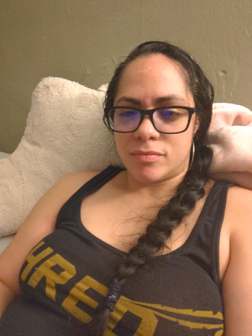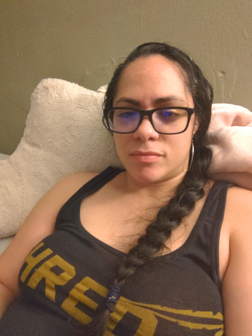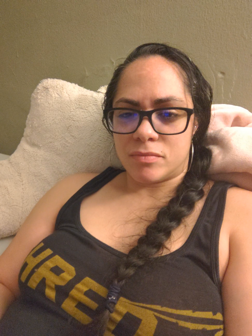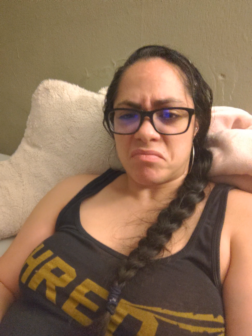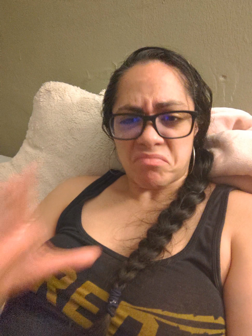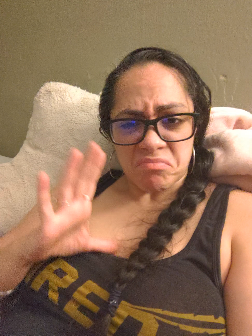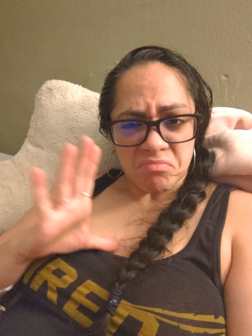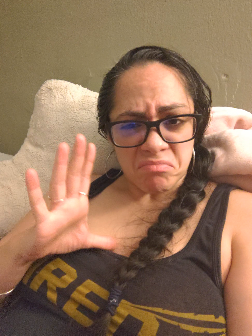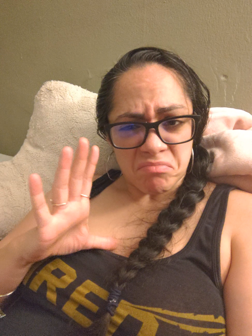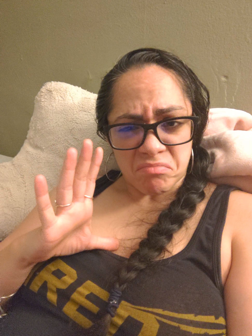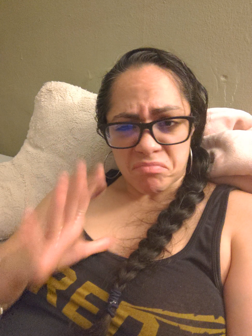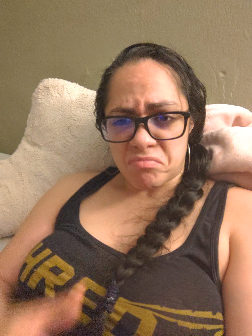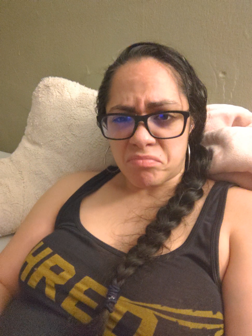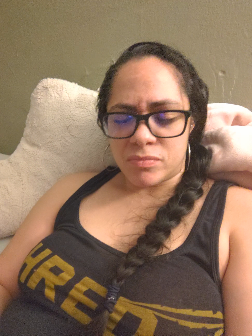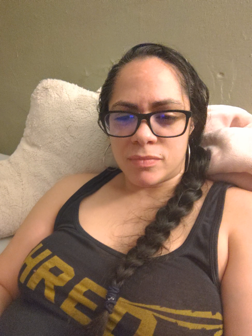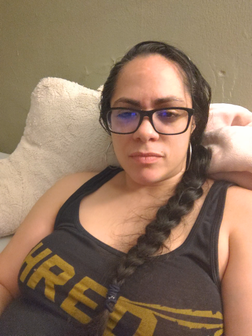fine